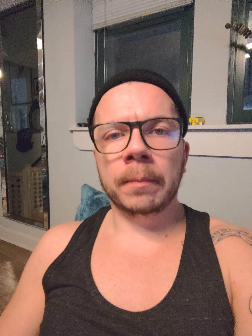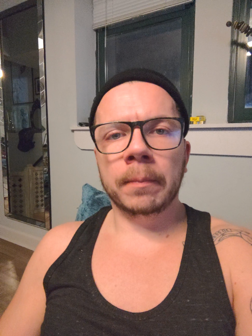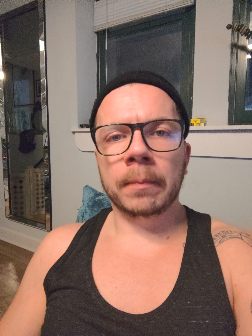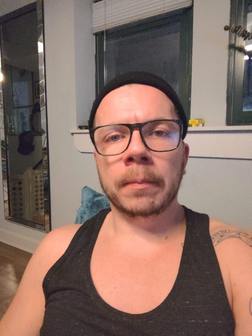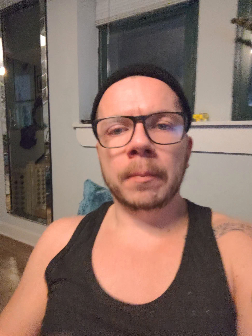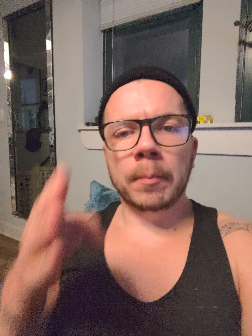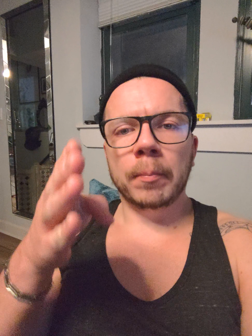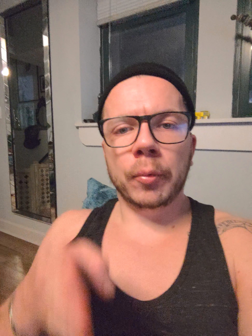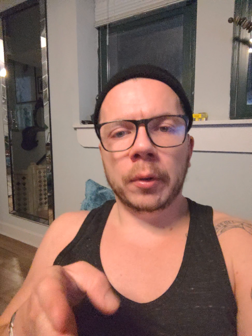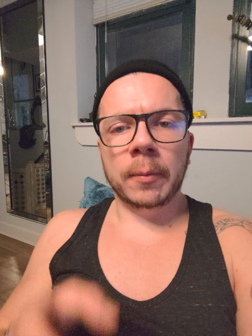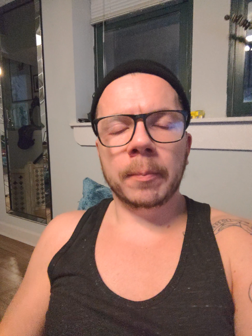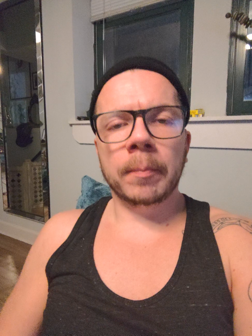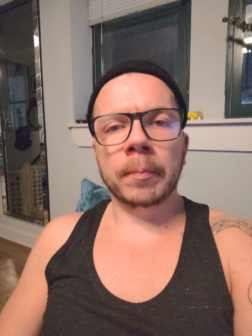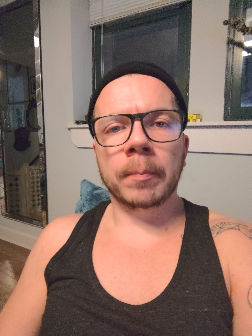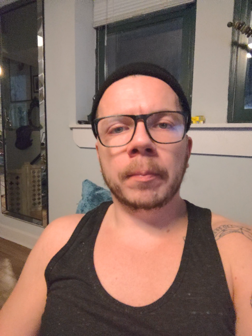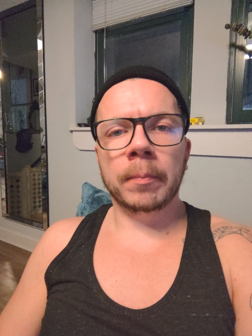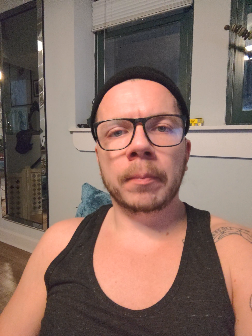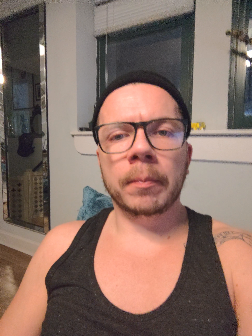person